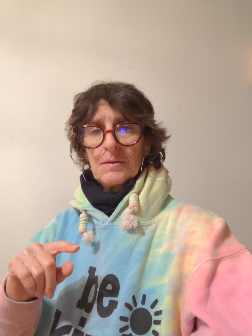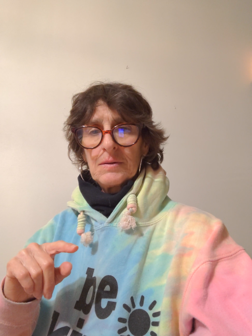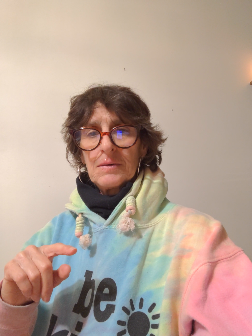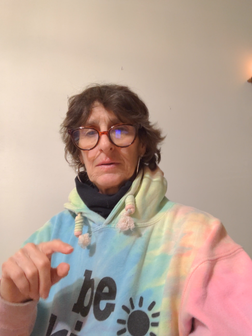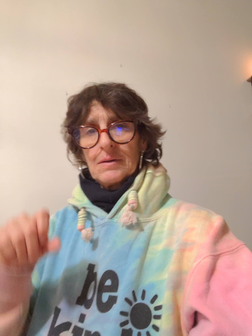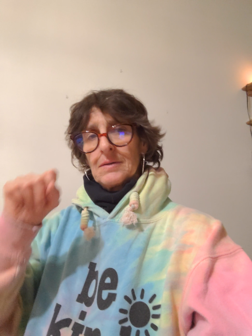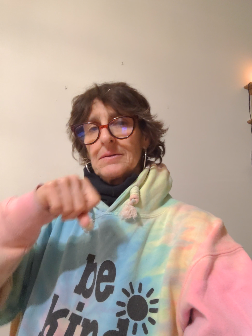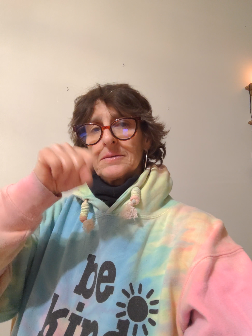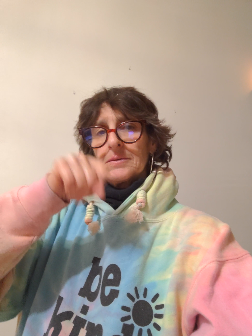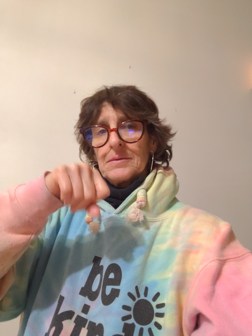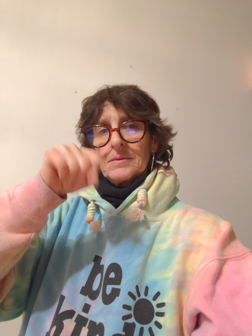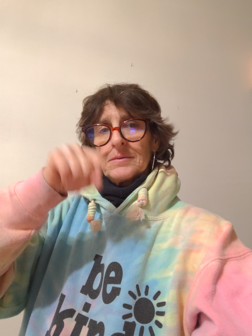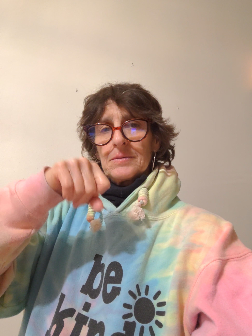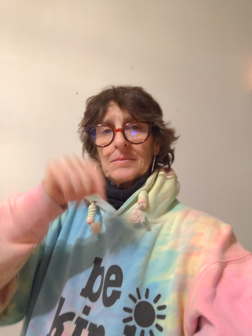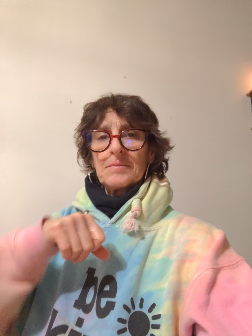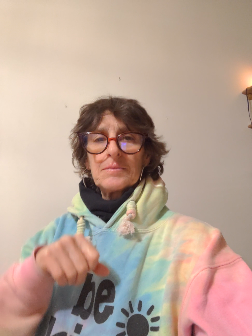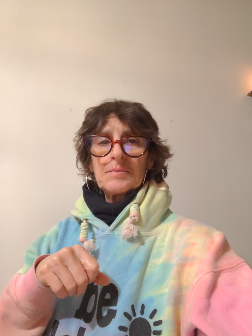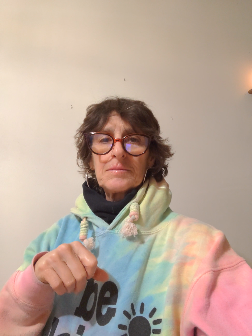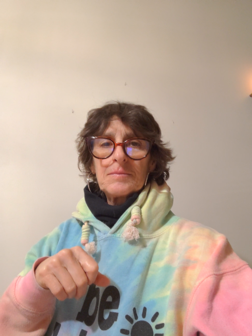yes